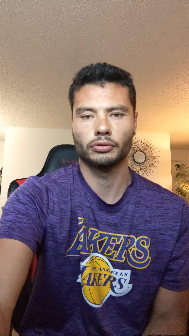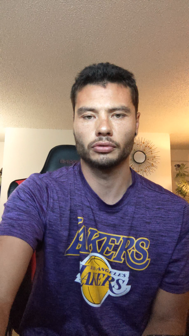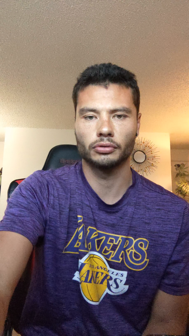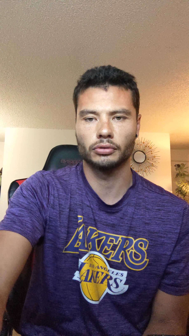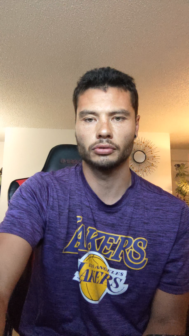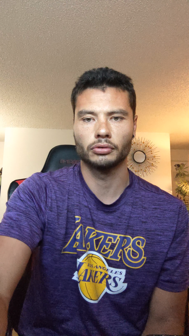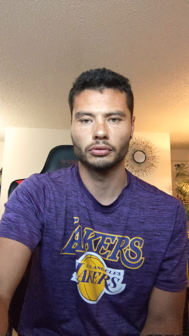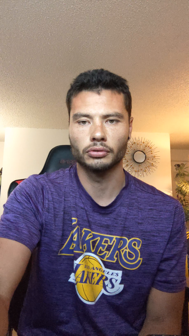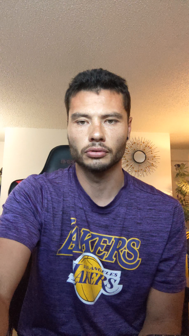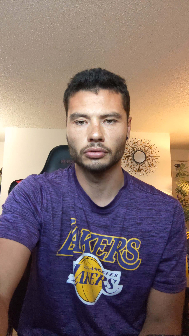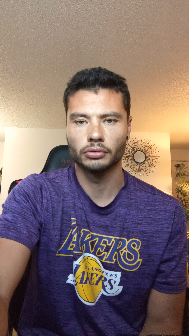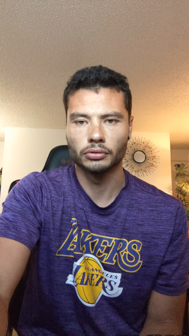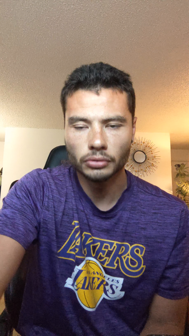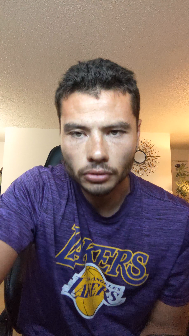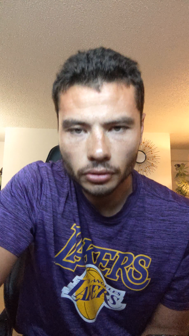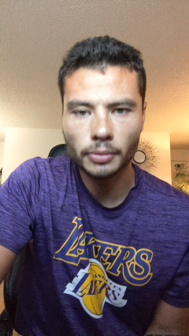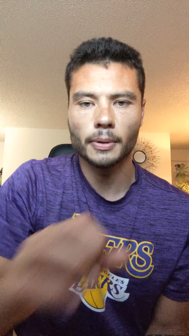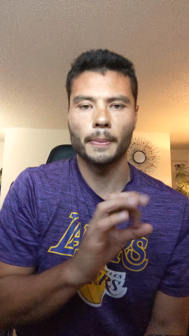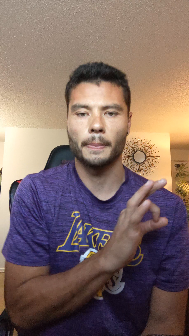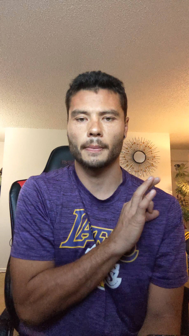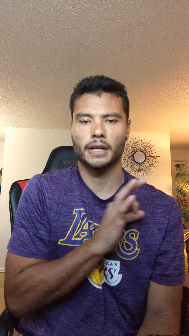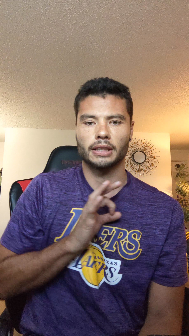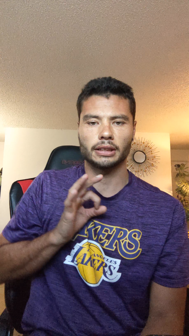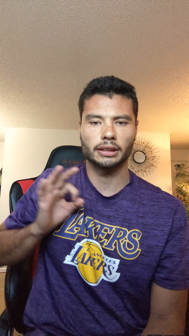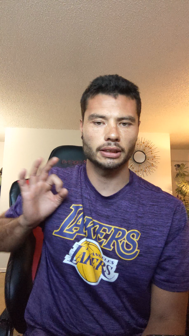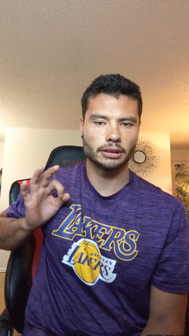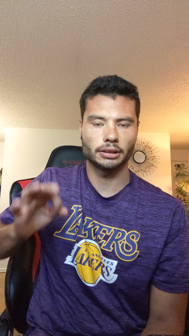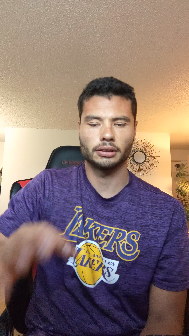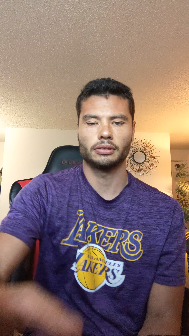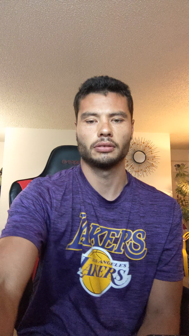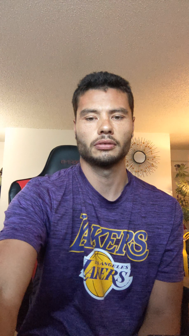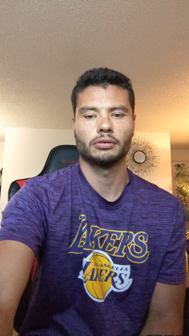beads